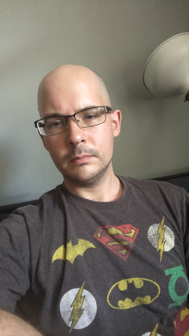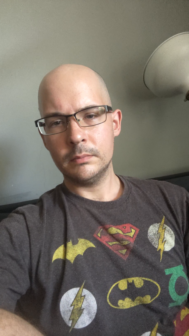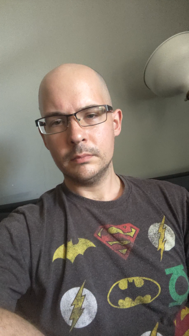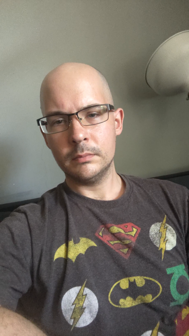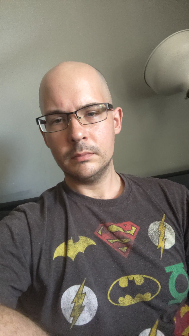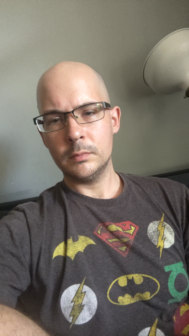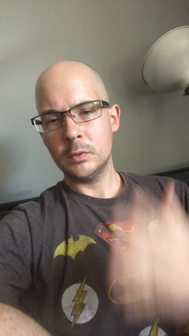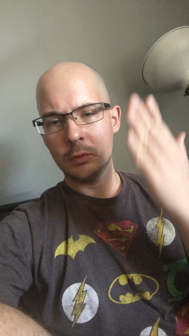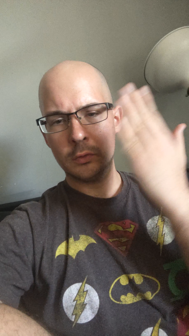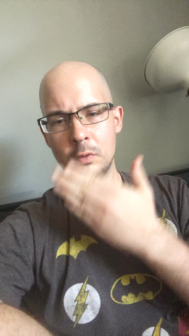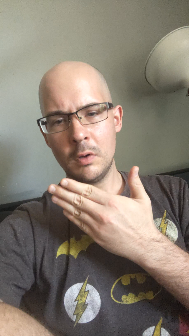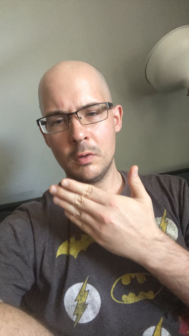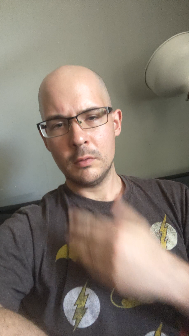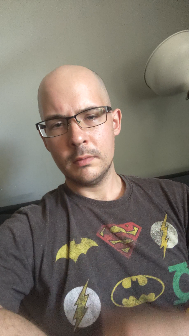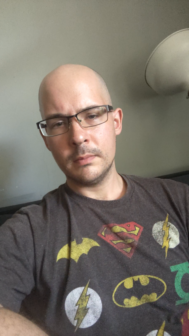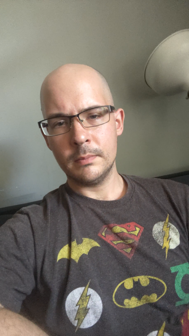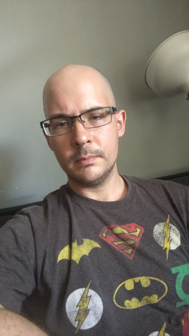dark